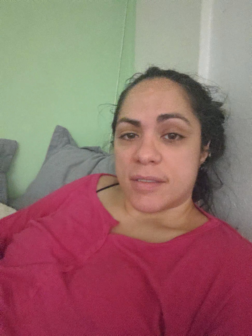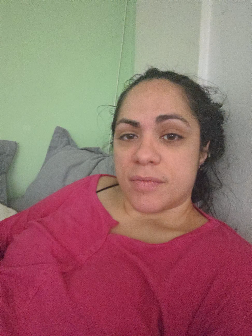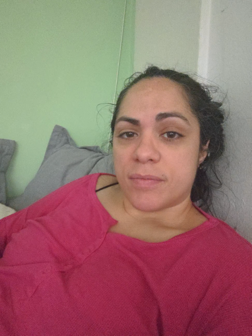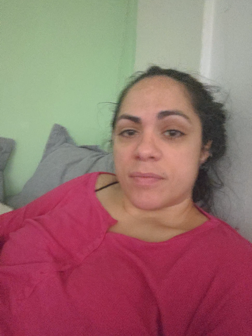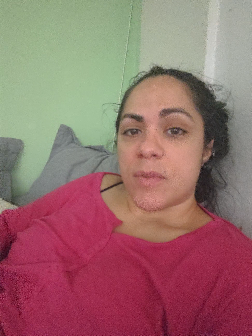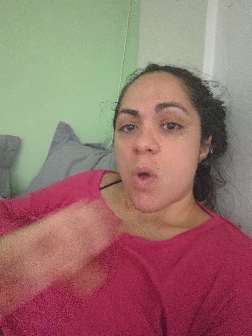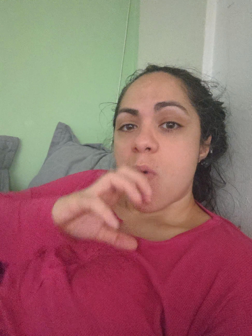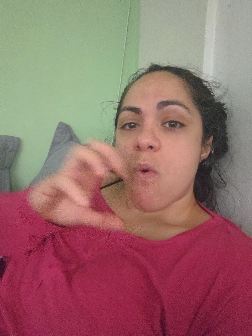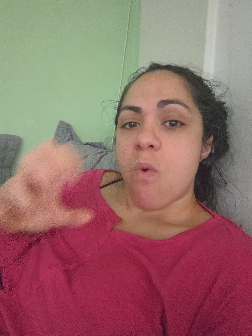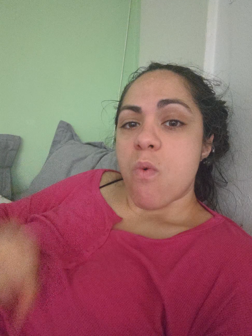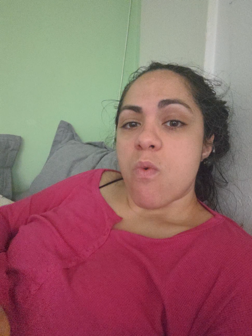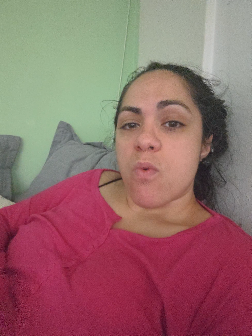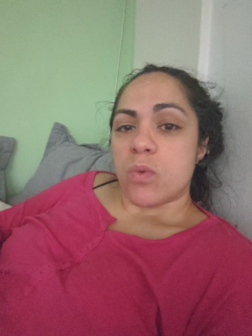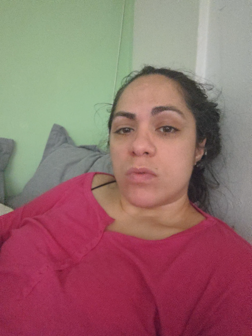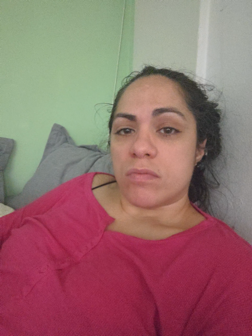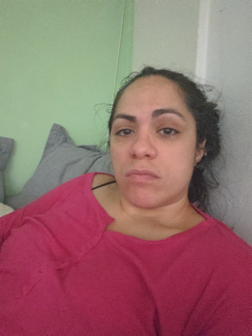old